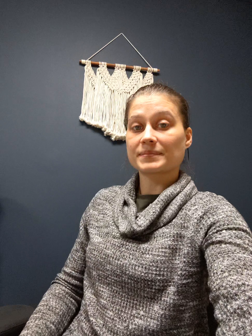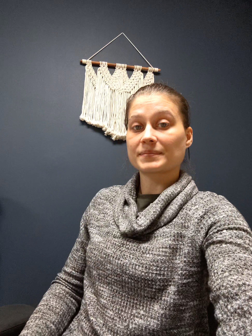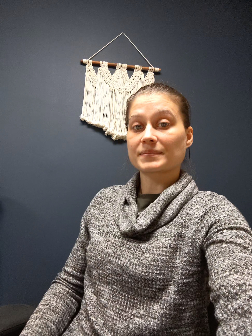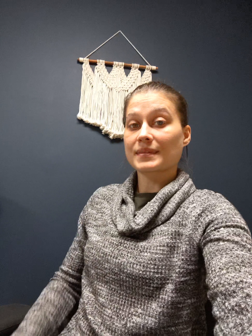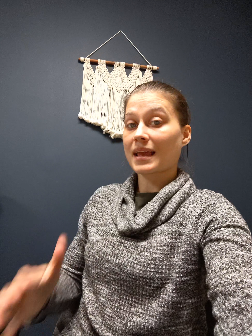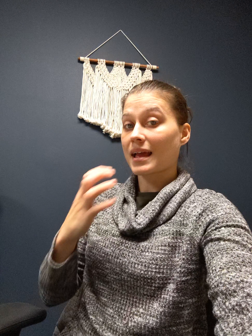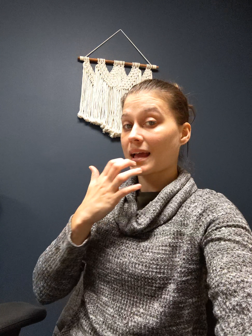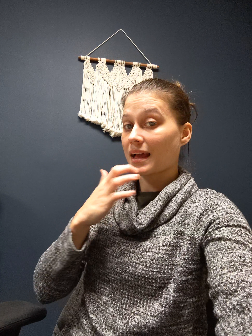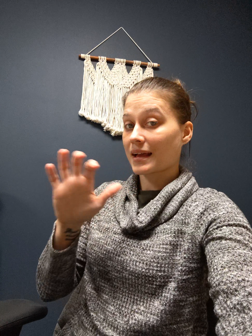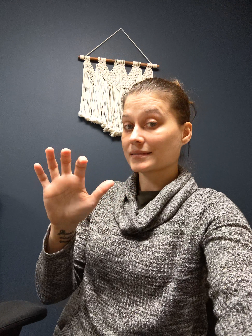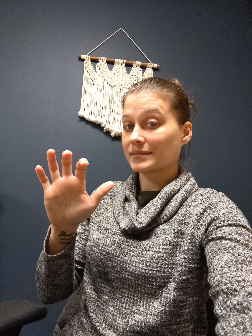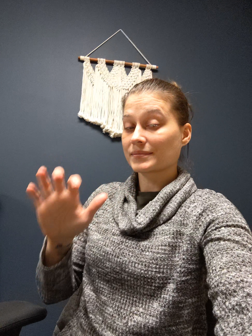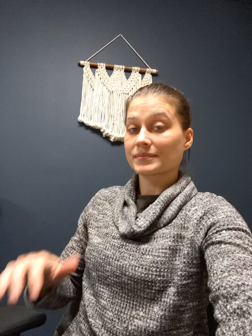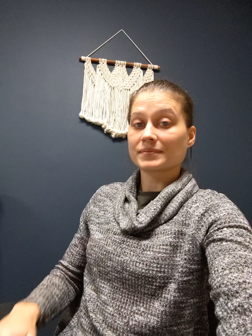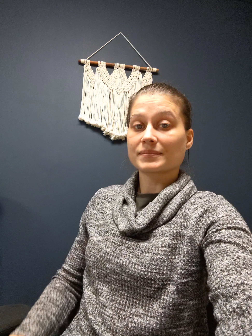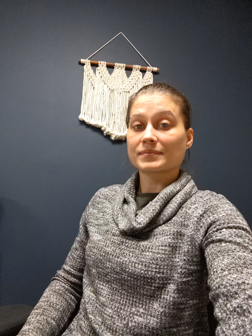hot